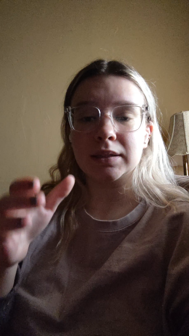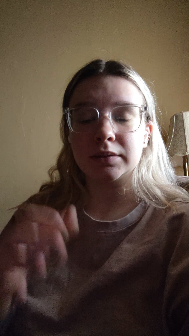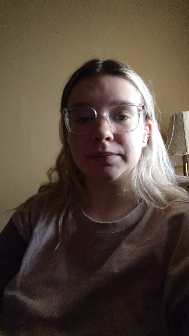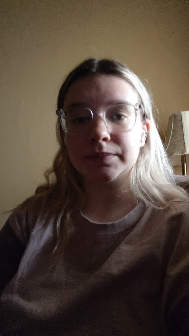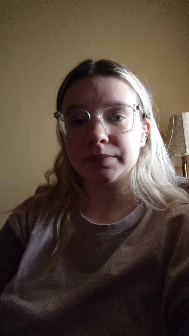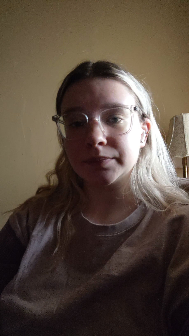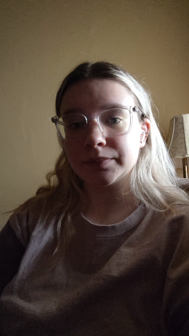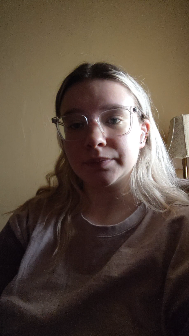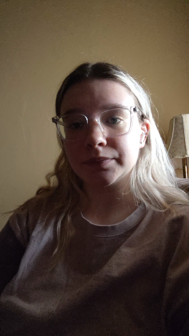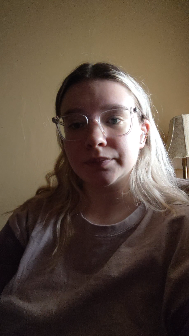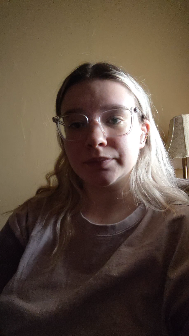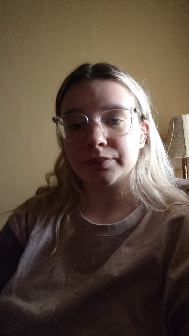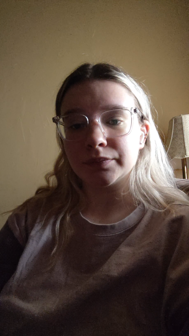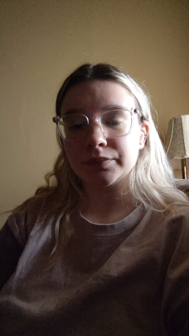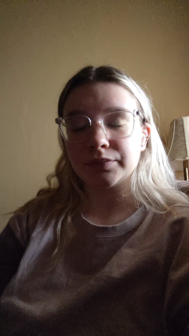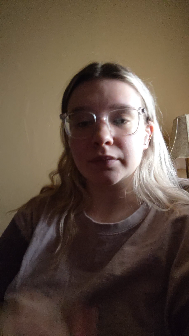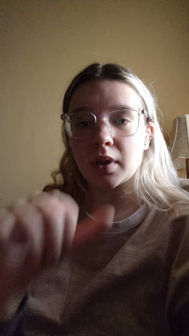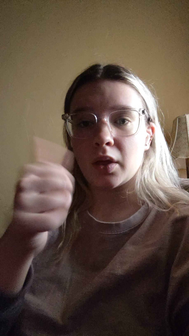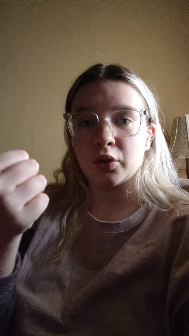other